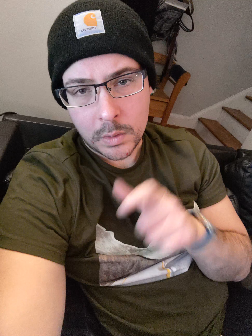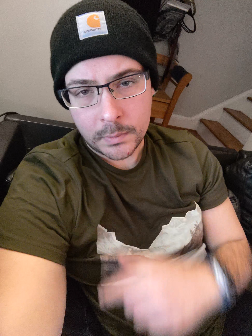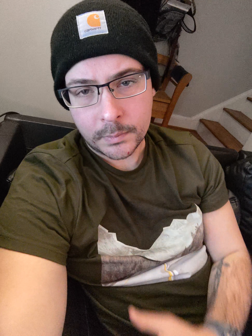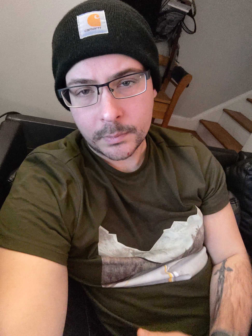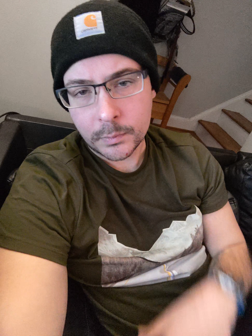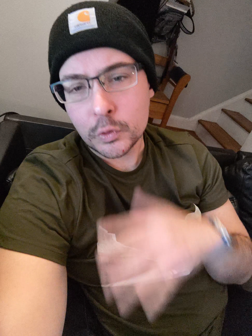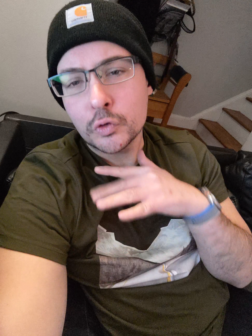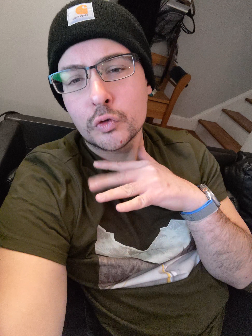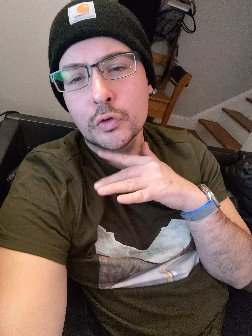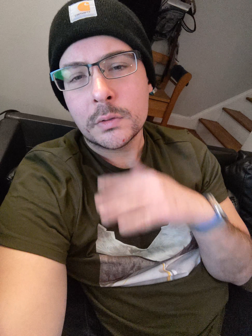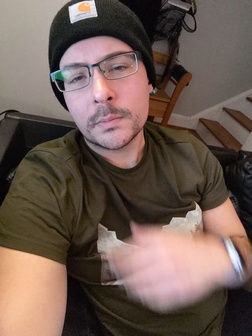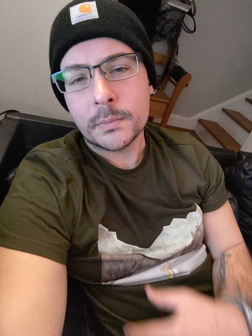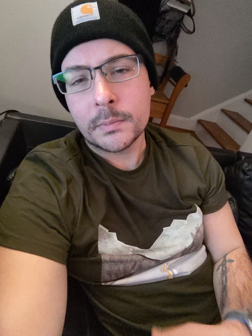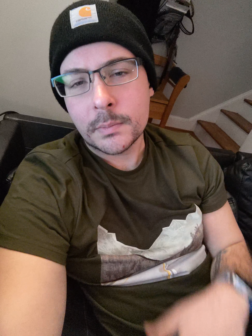dirty